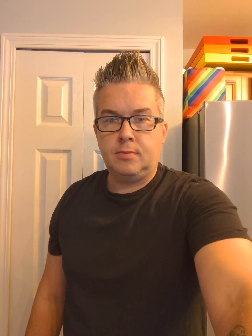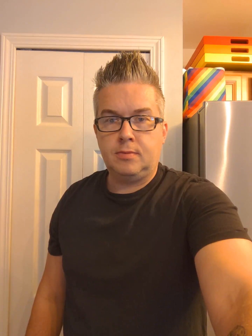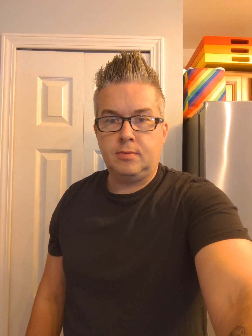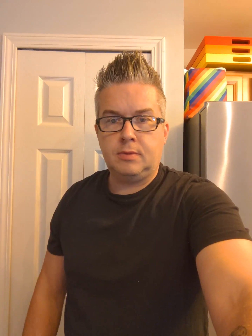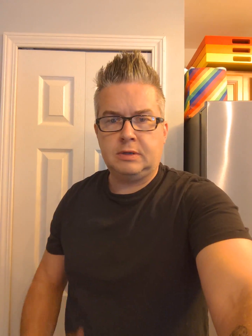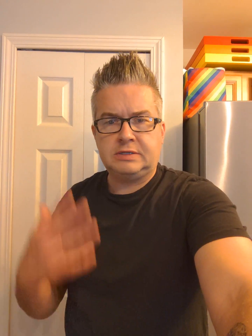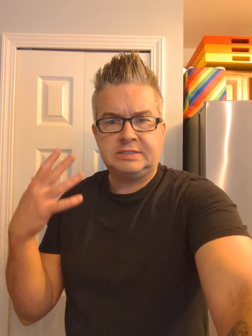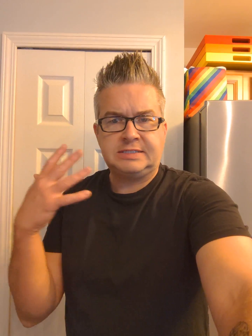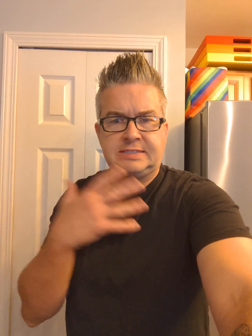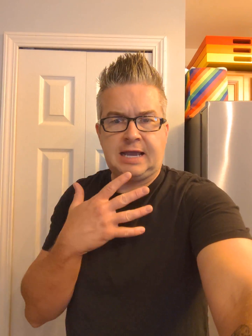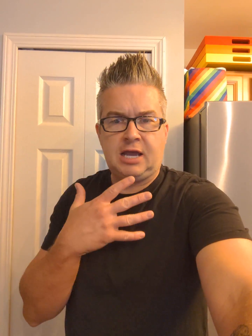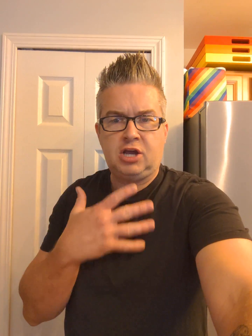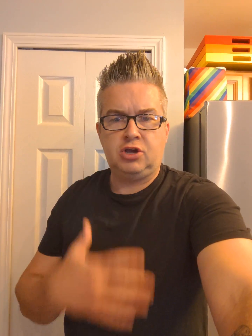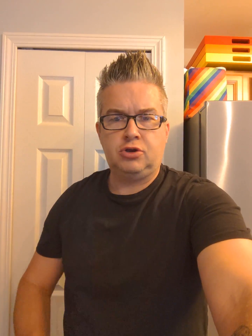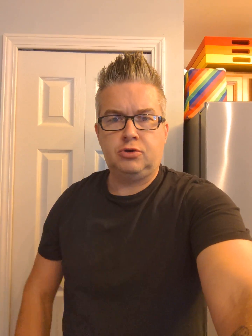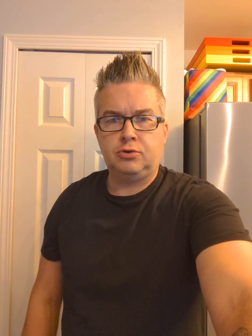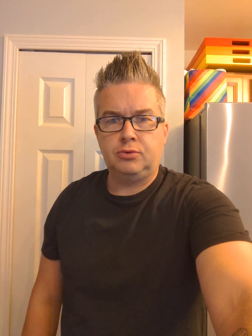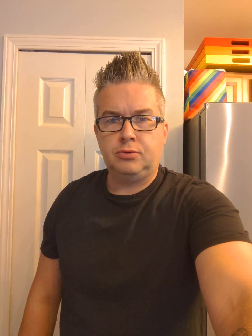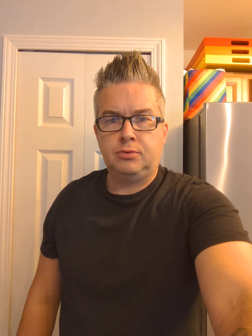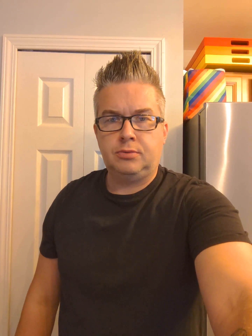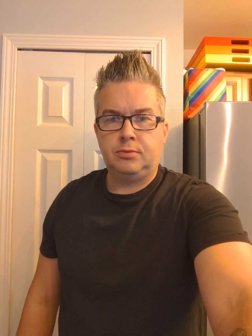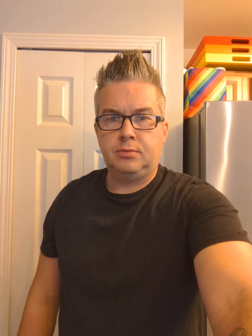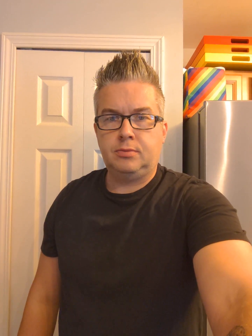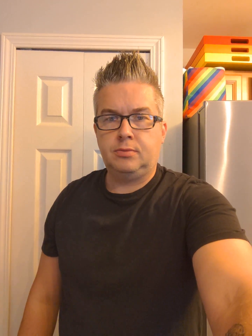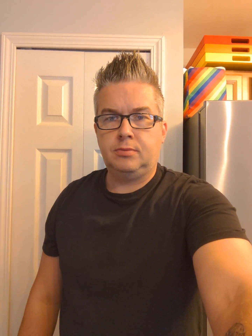scared